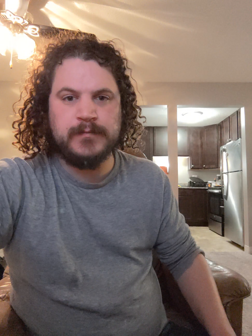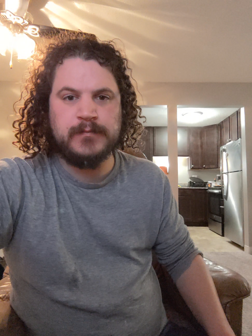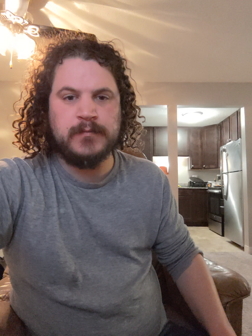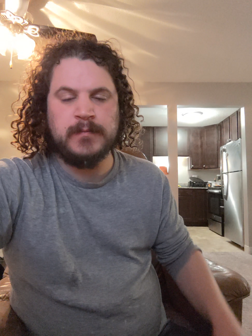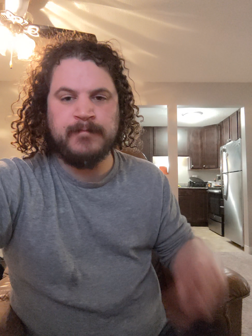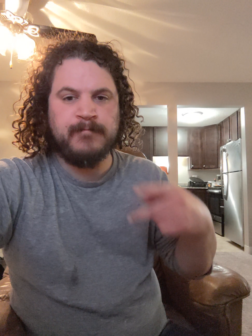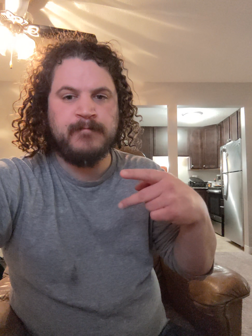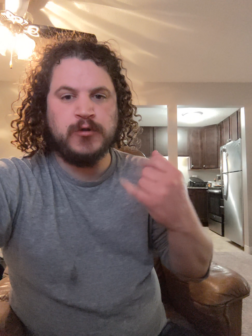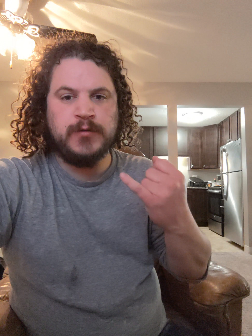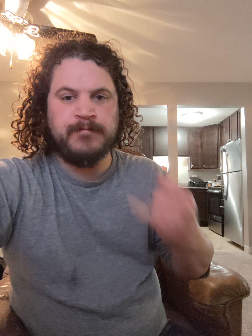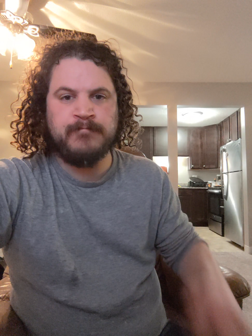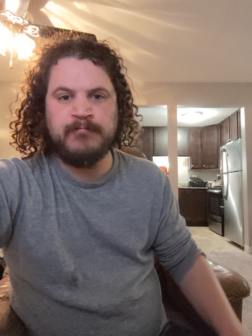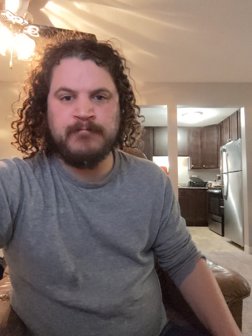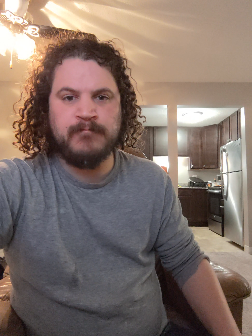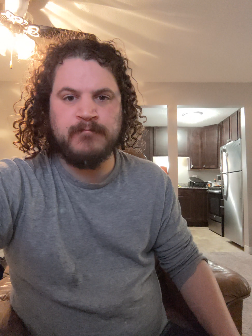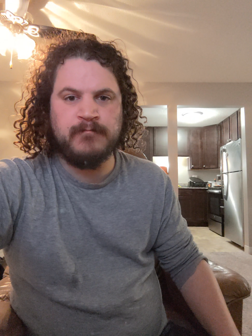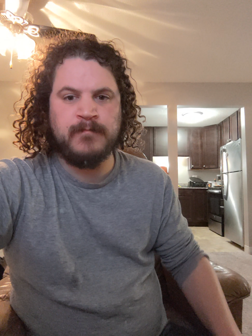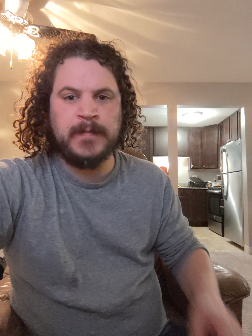pajamas